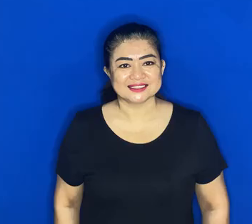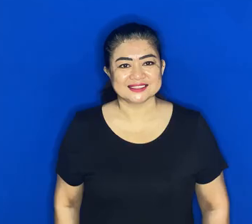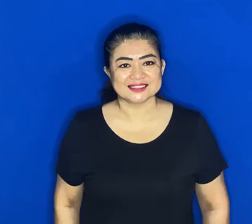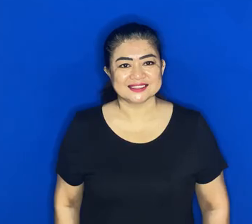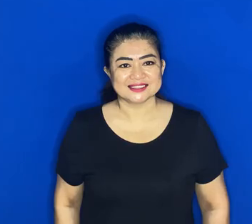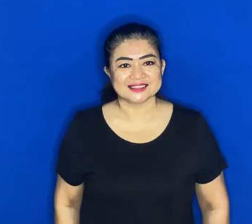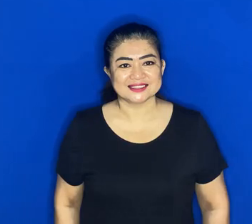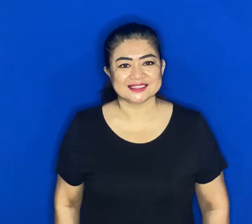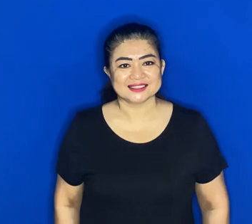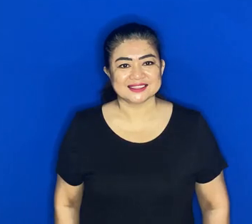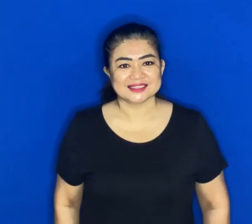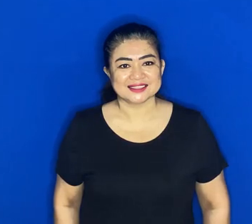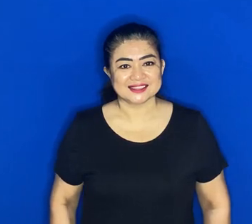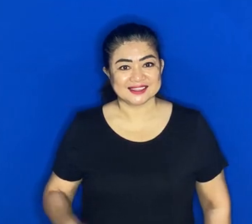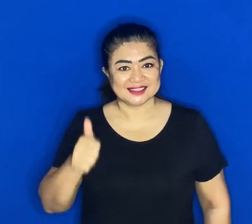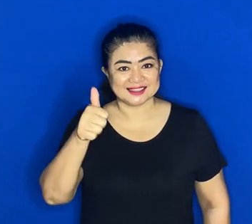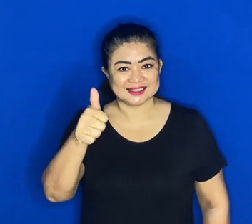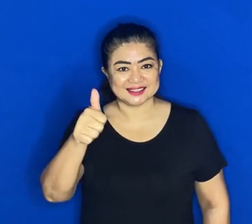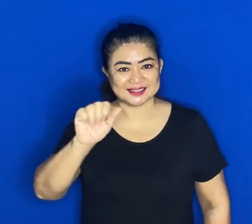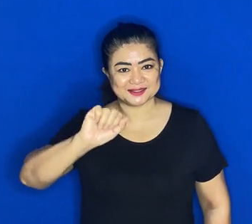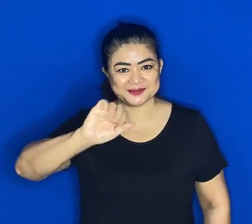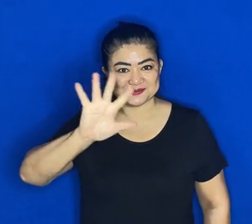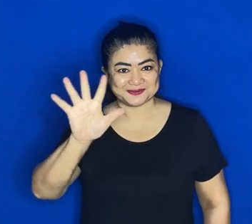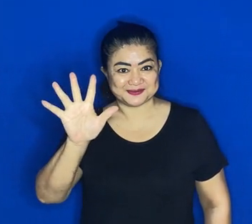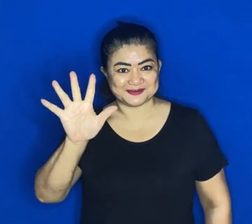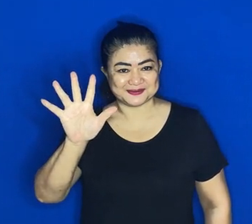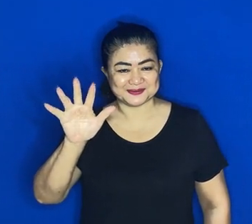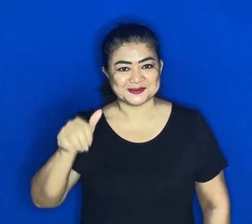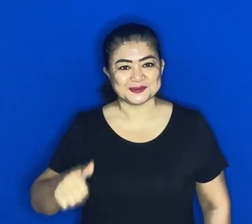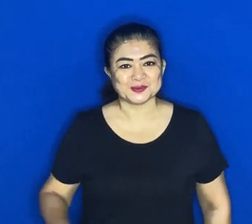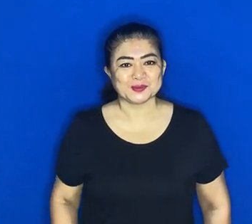good morning